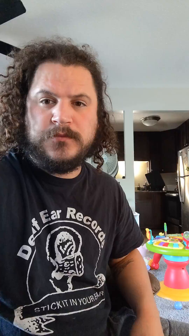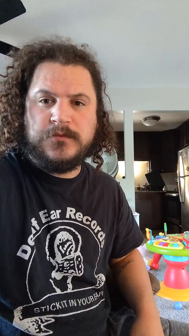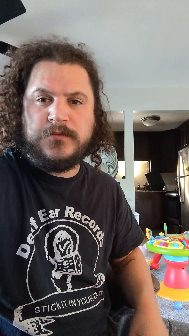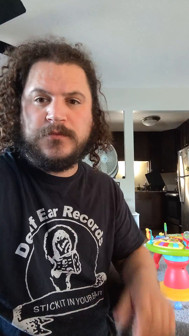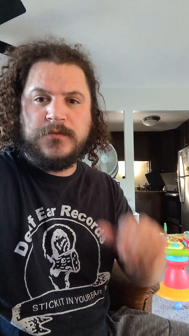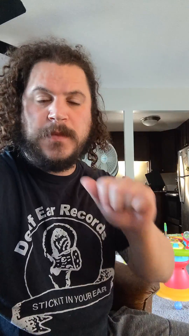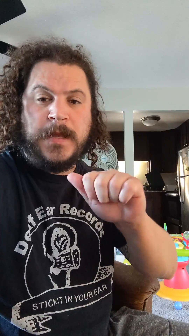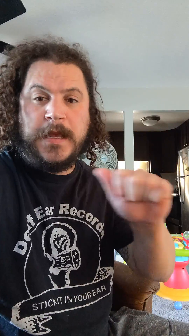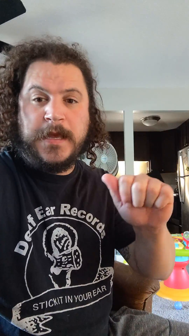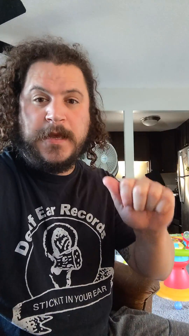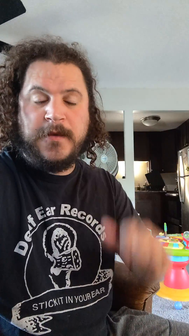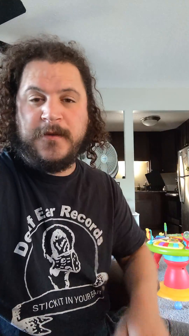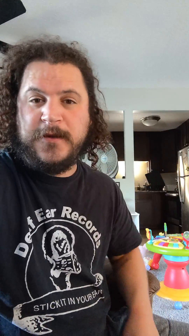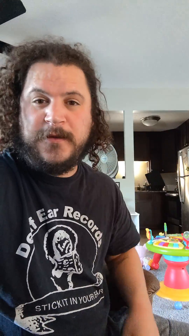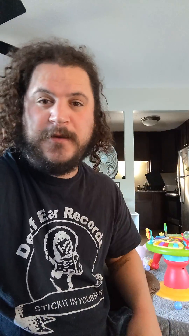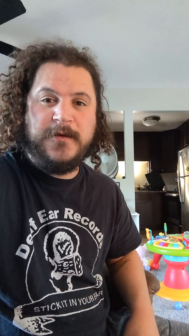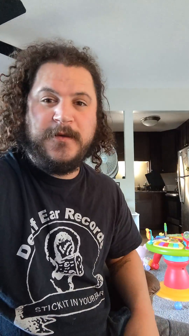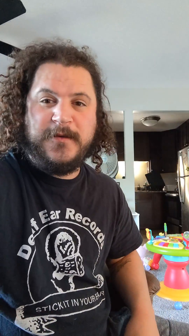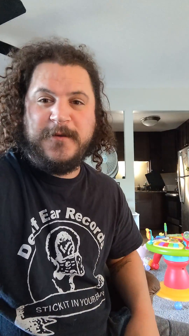a